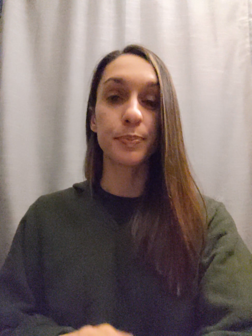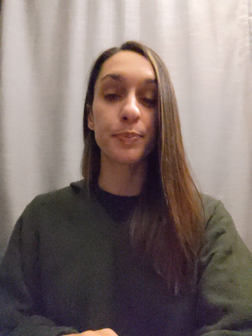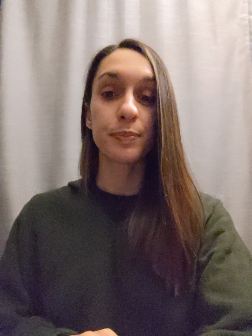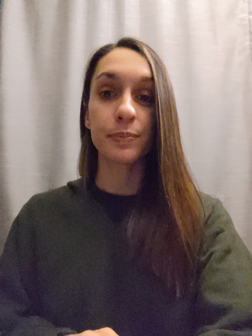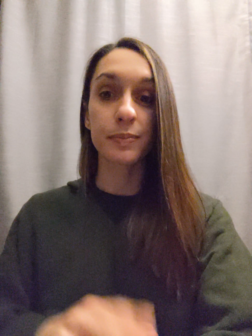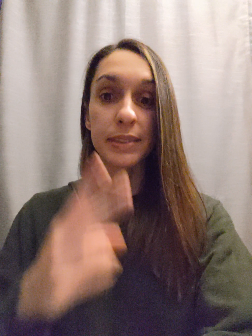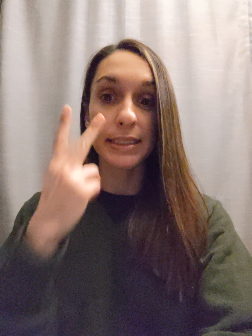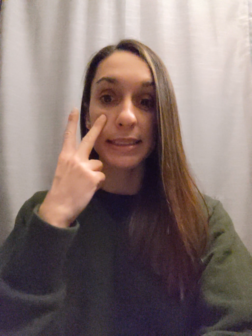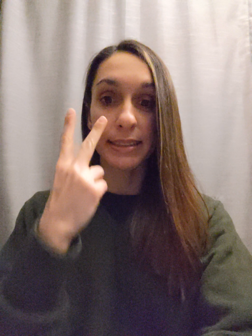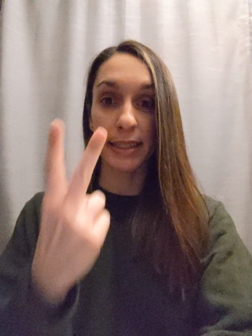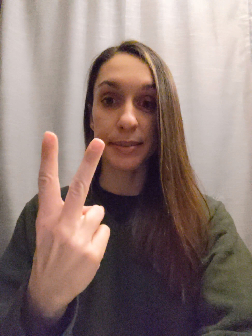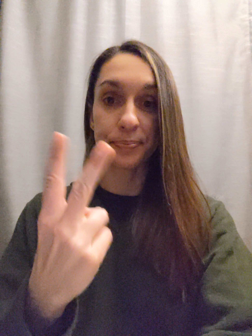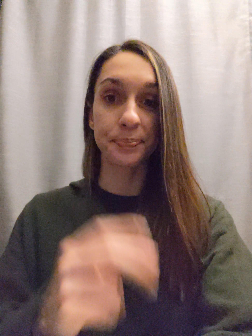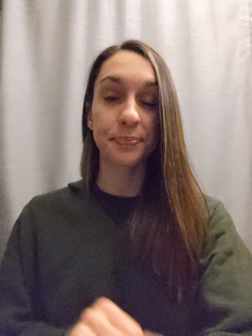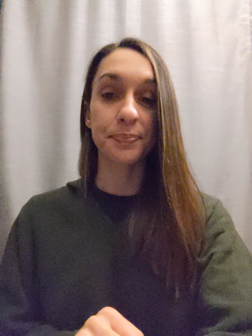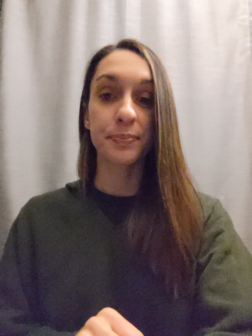see